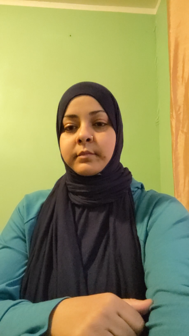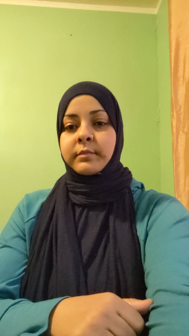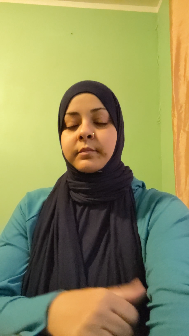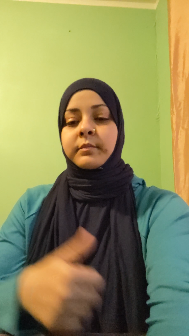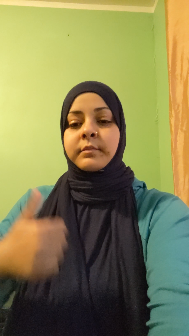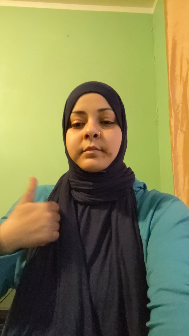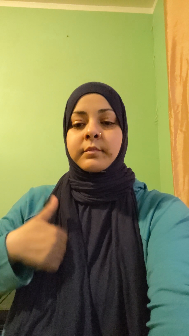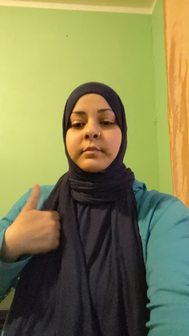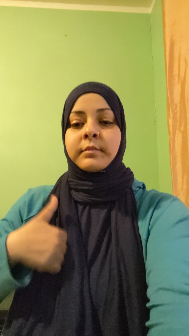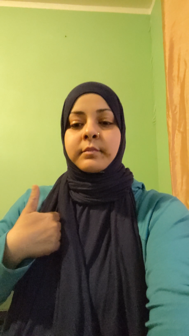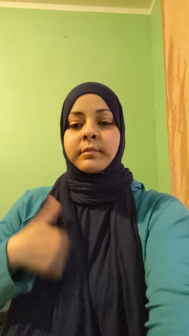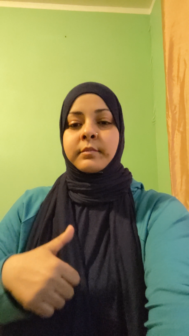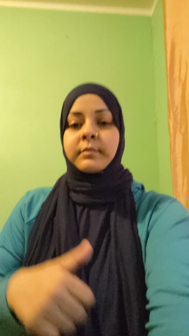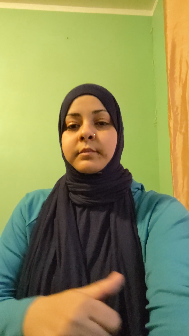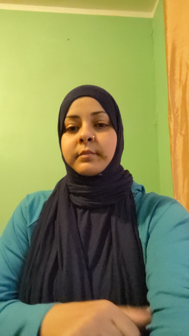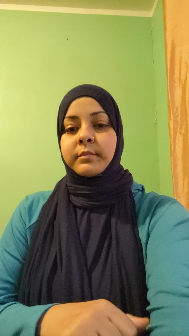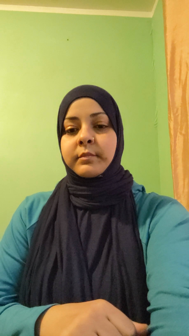bathtub